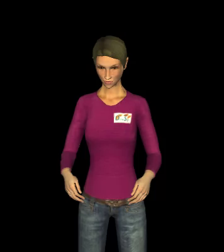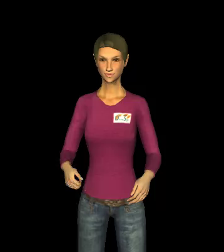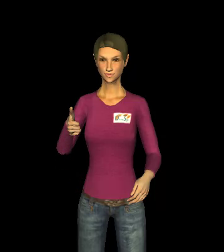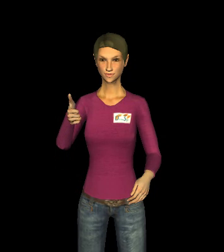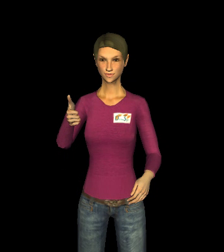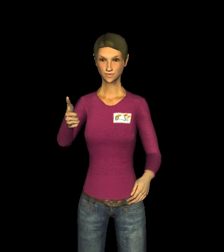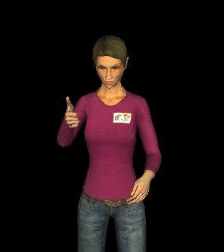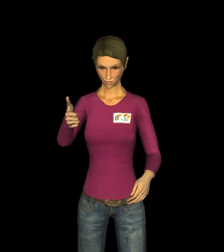1